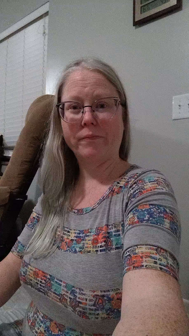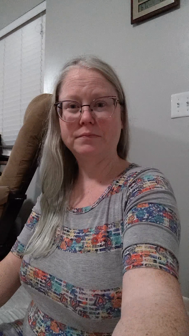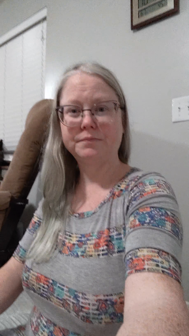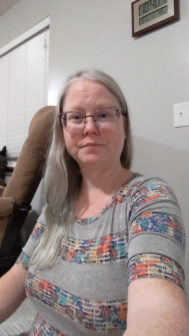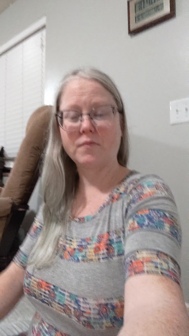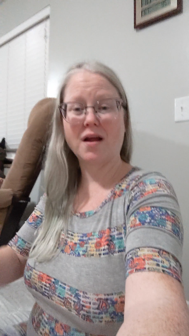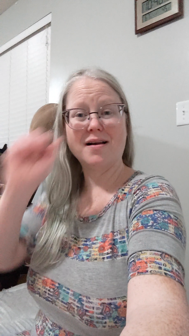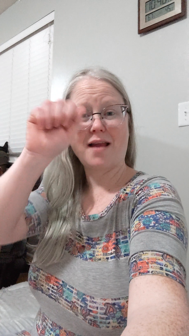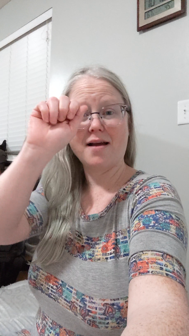knock